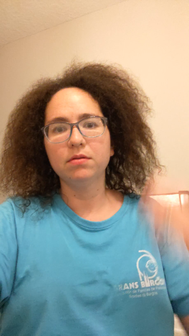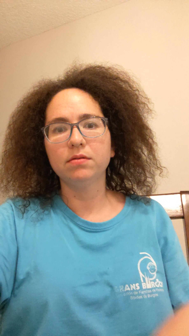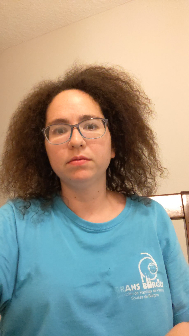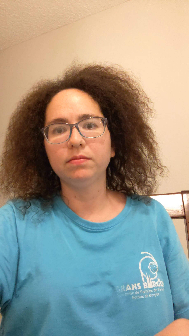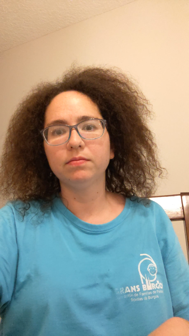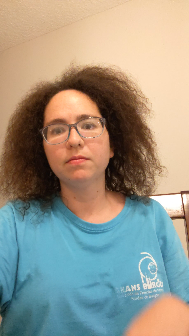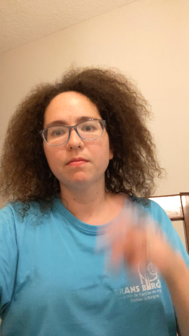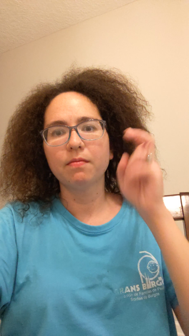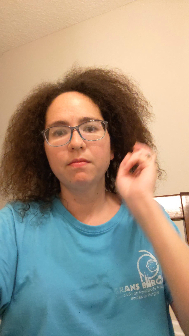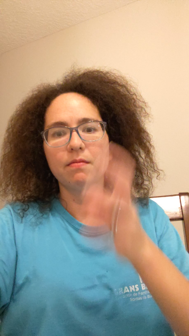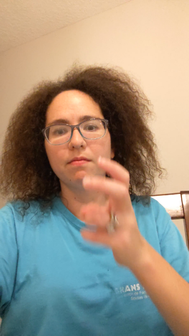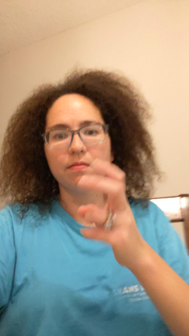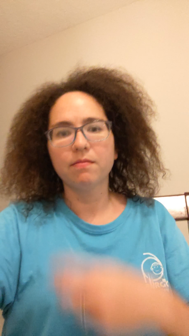hard